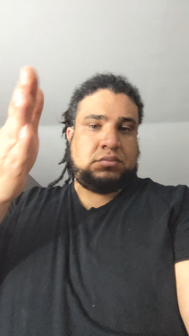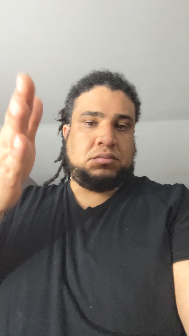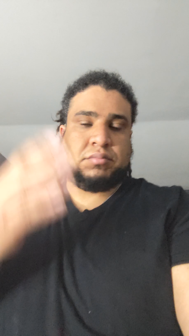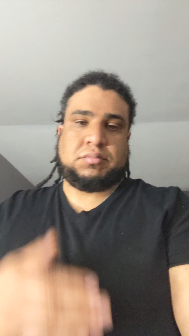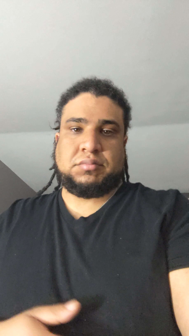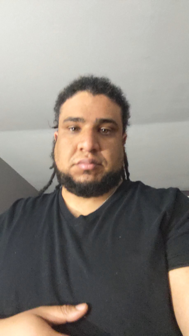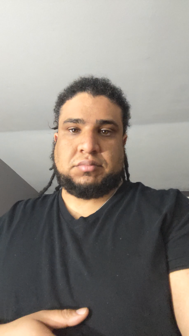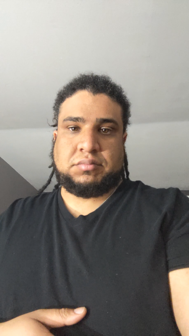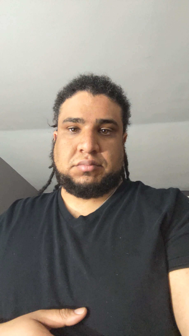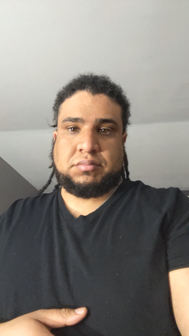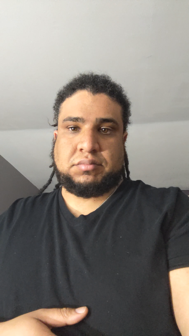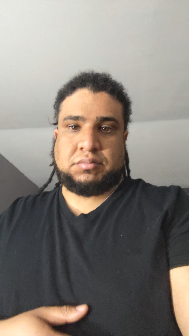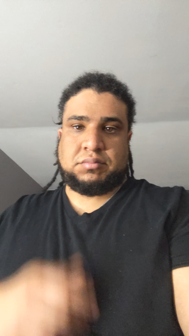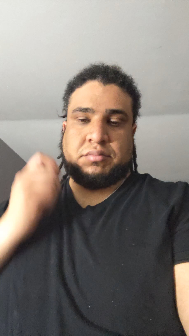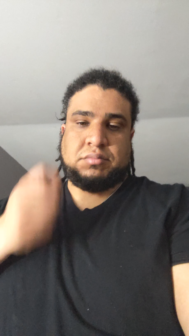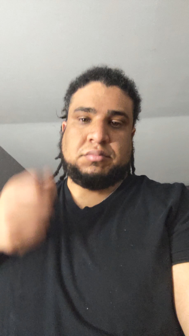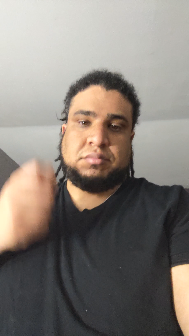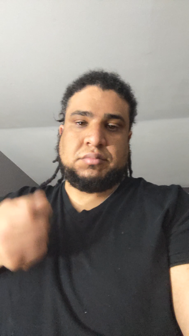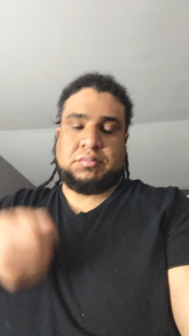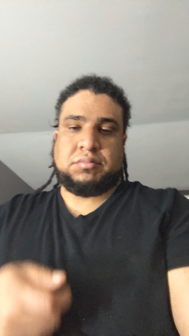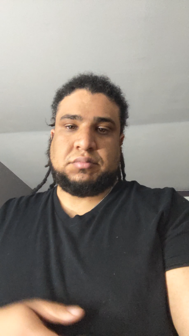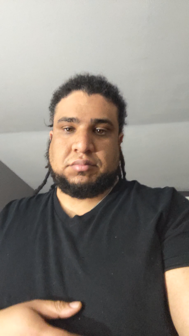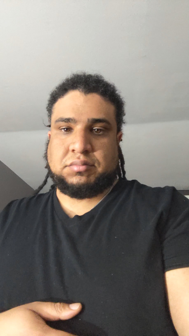hammer